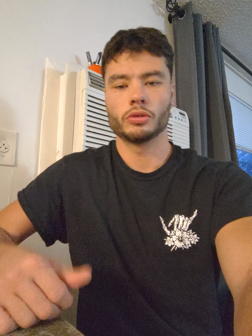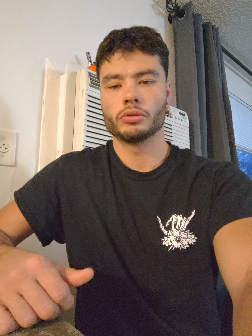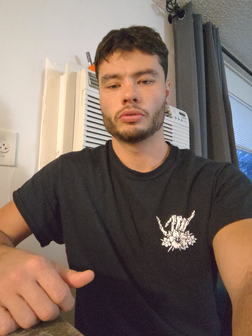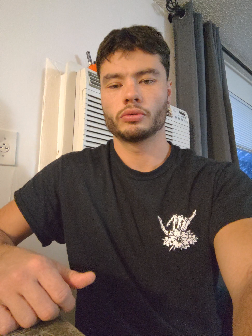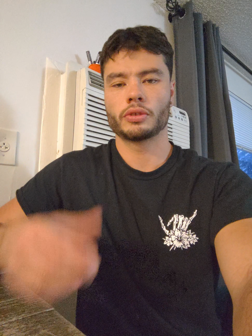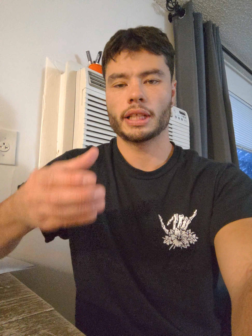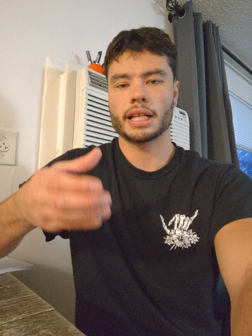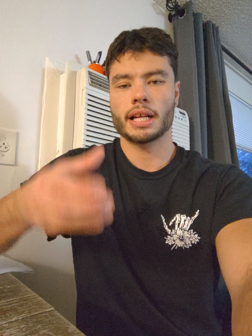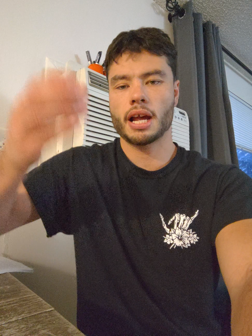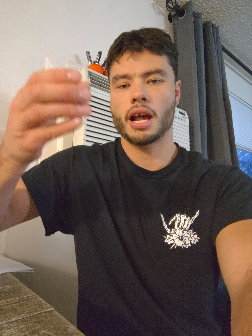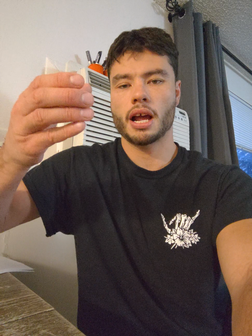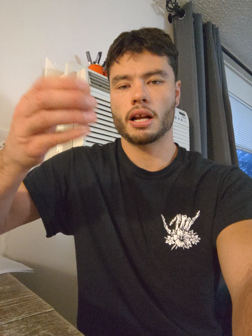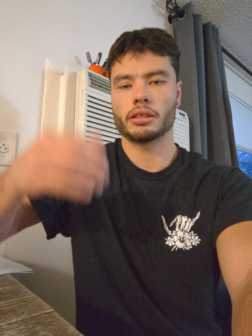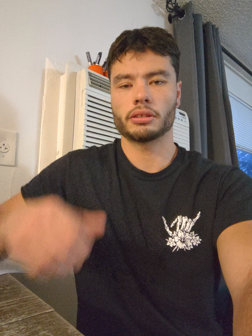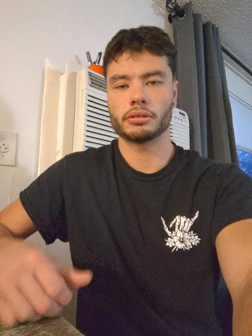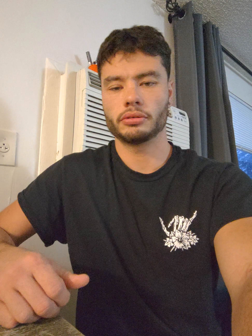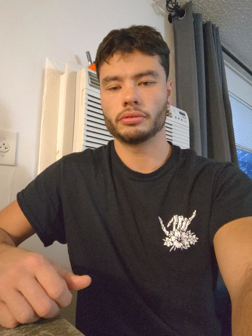can